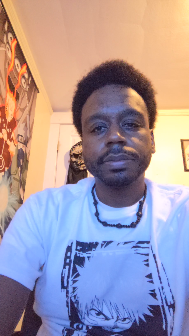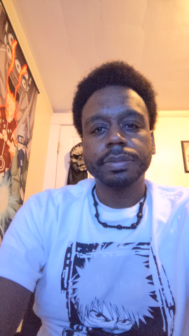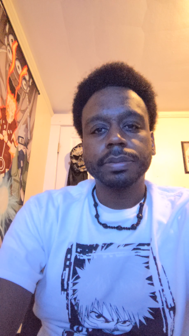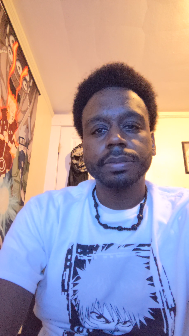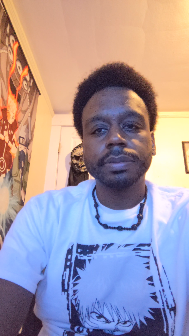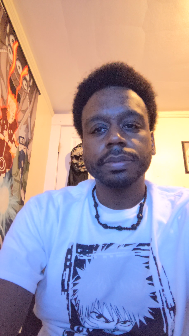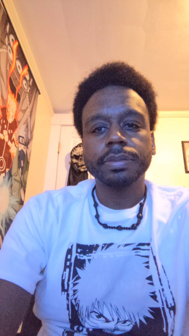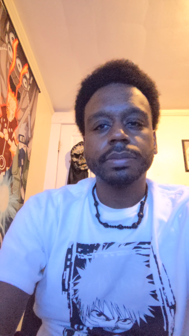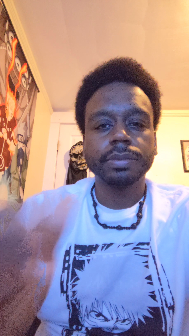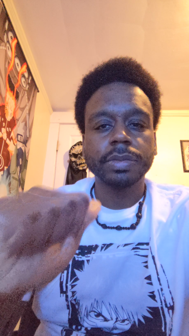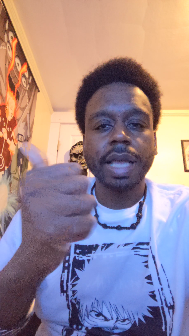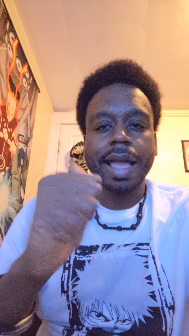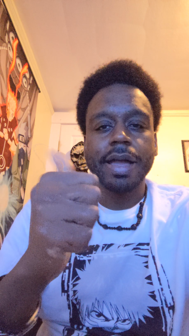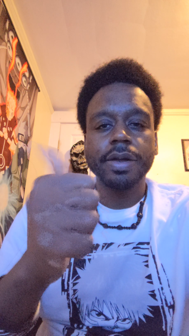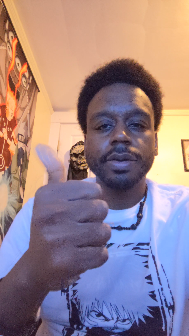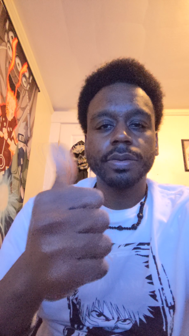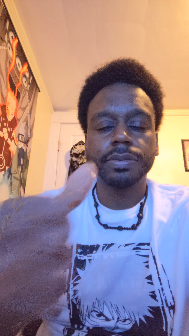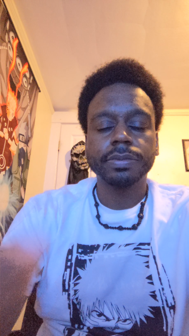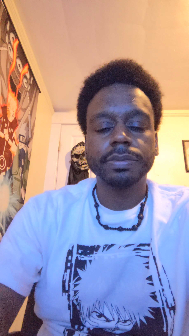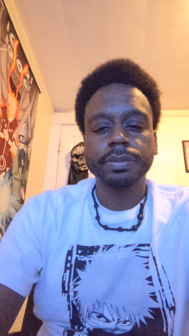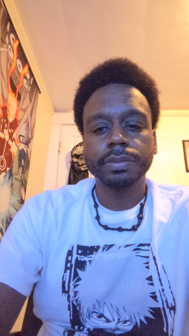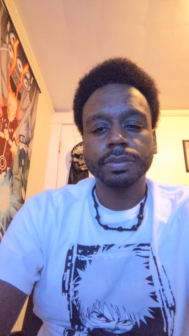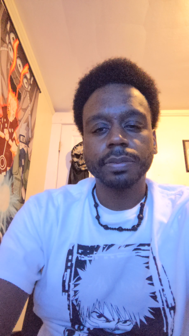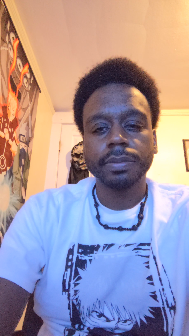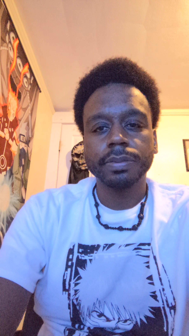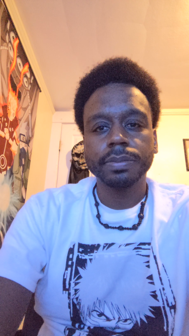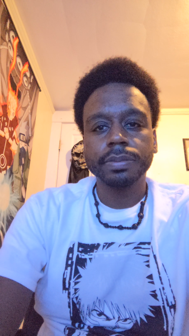how